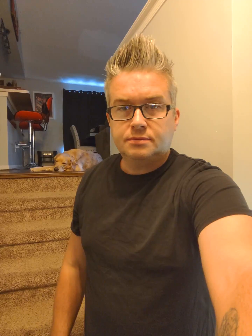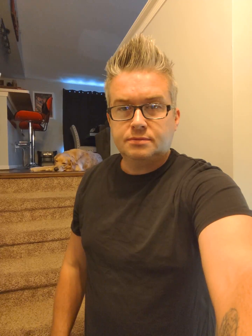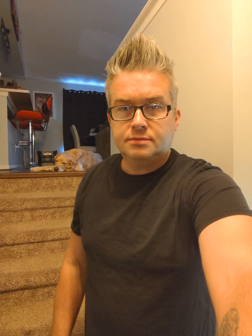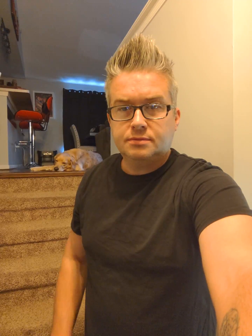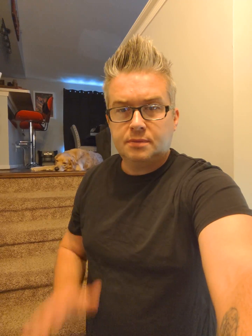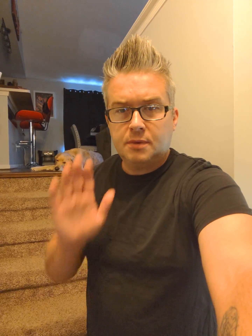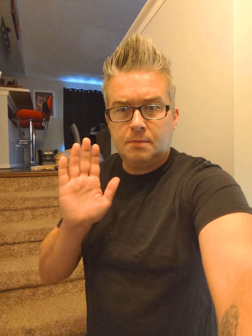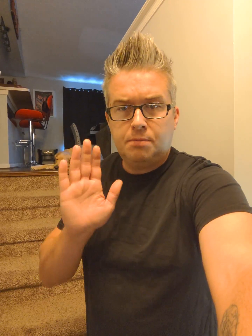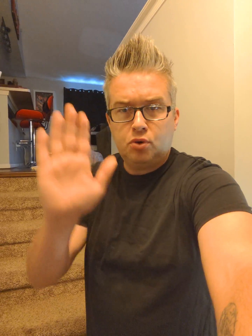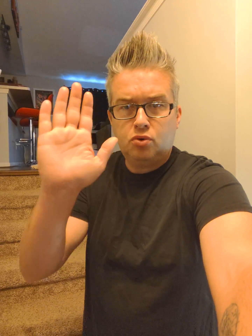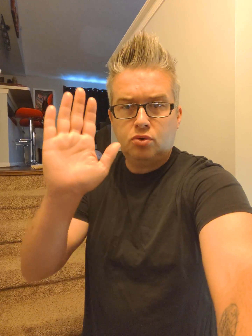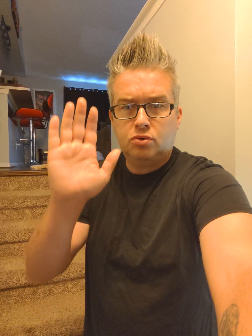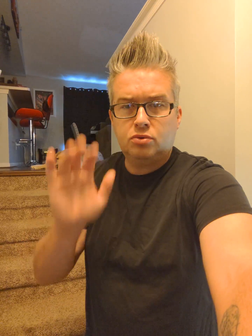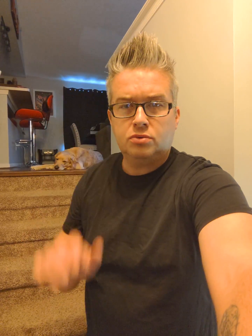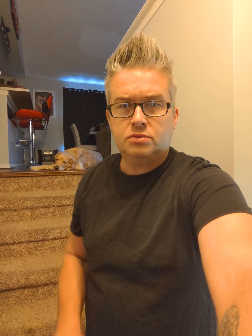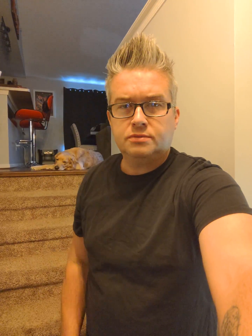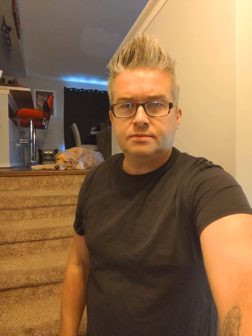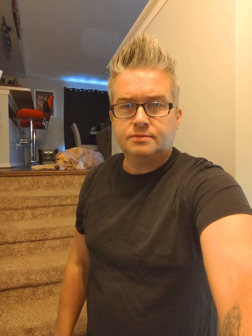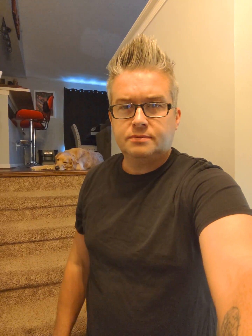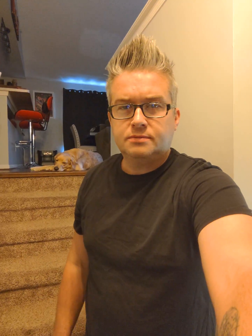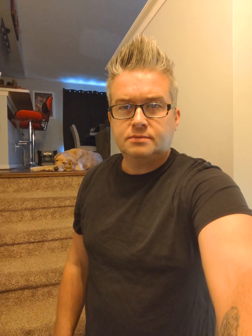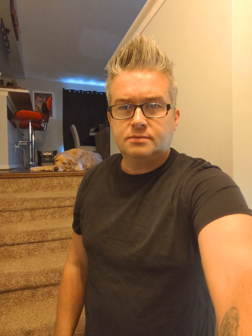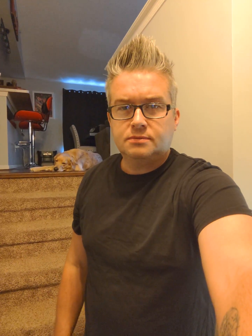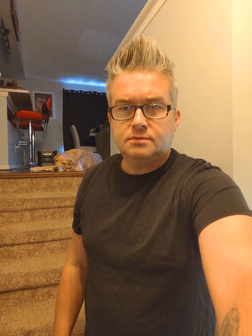push